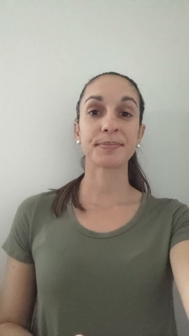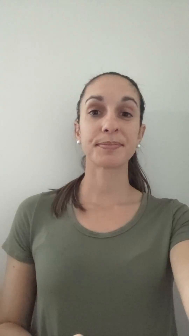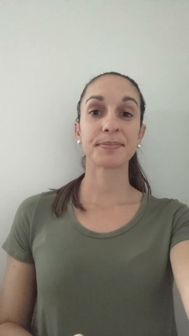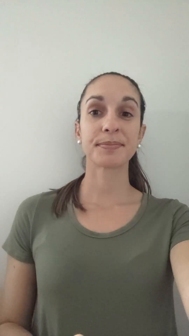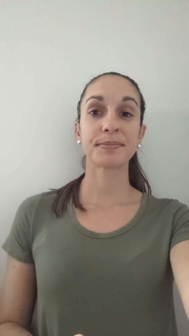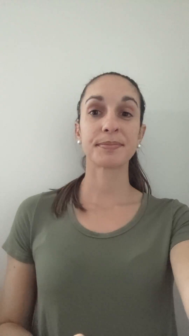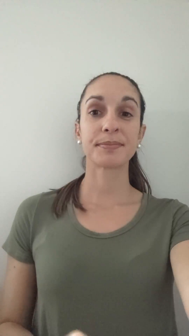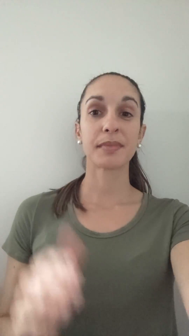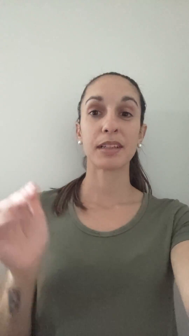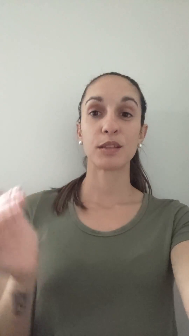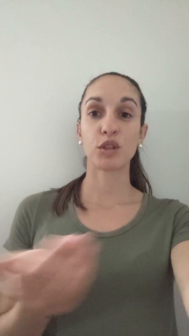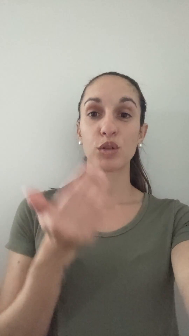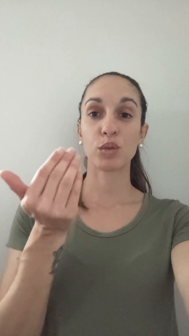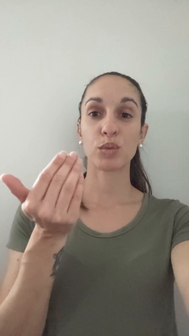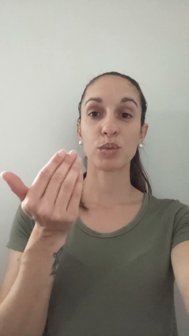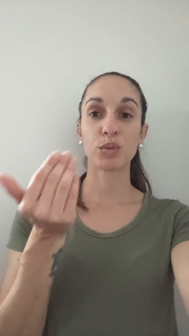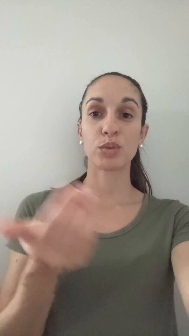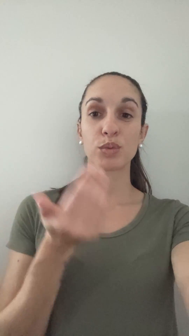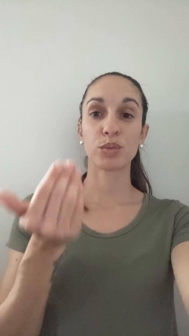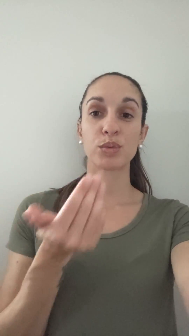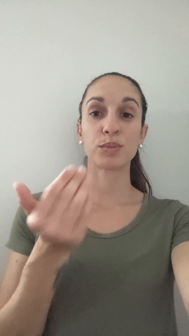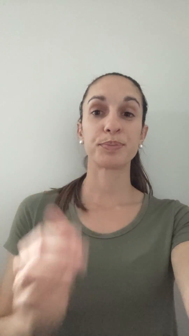new